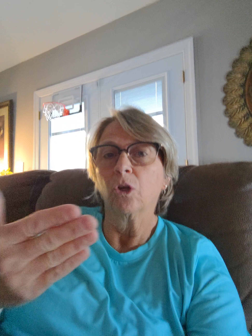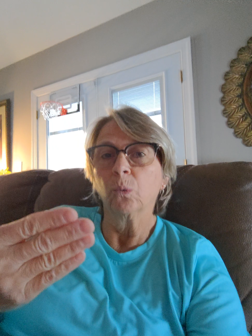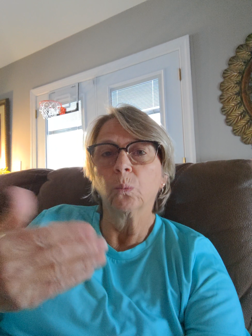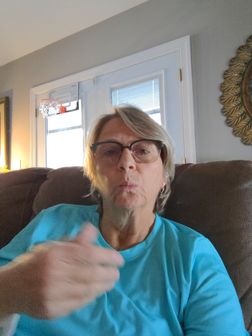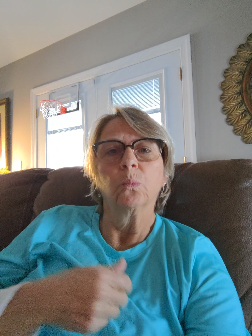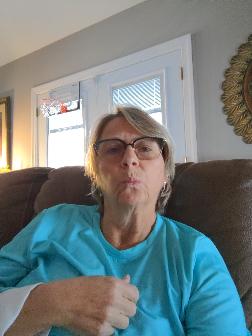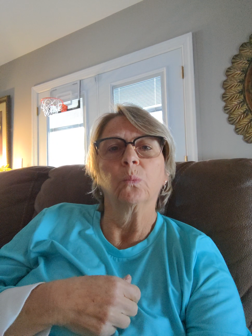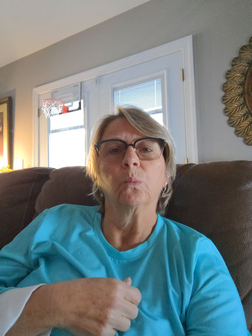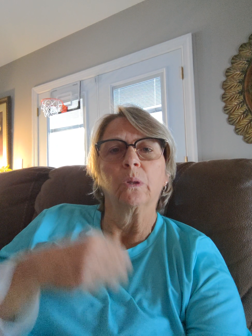thank you